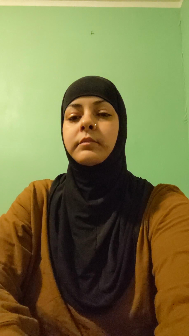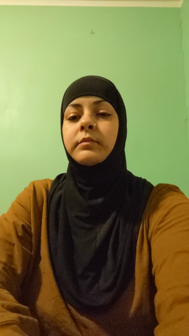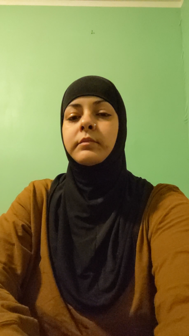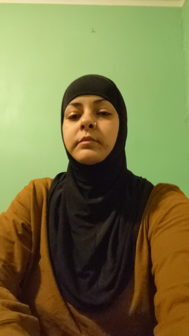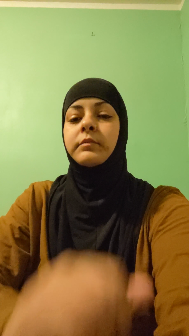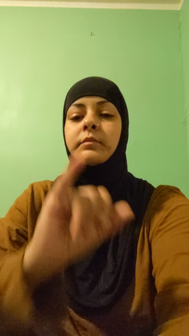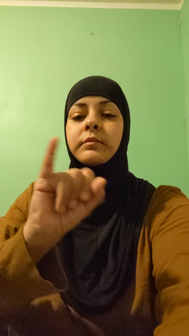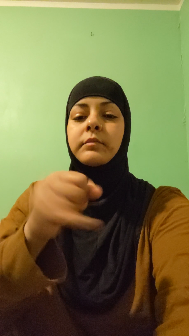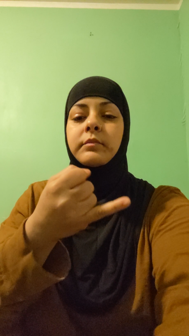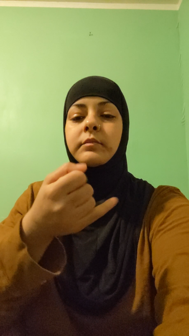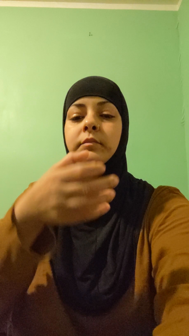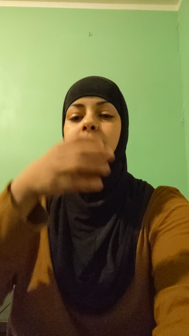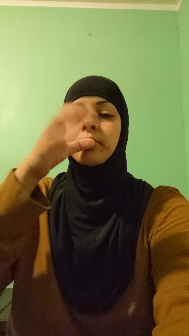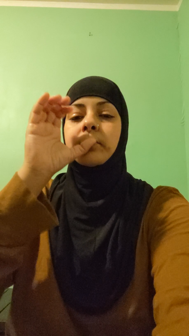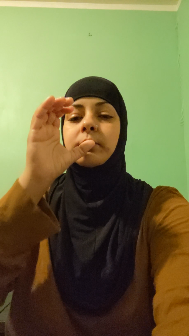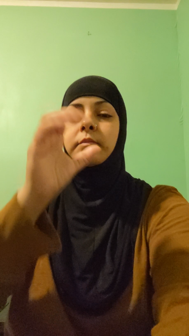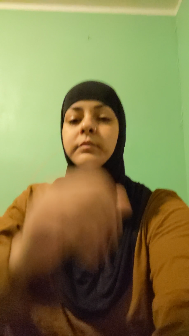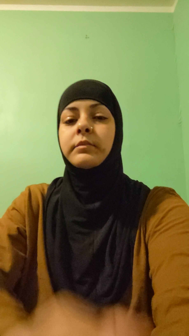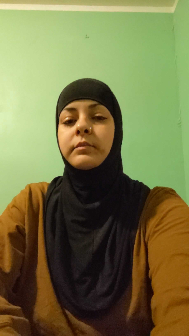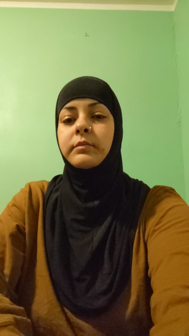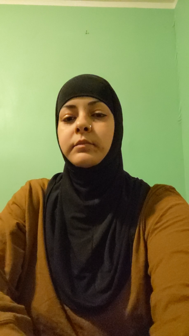juice